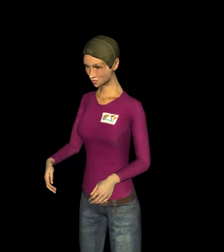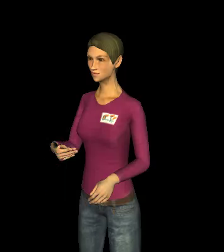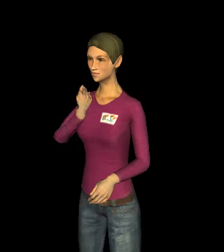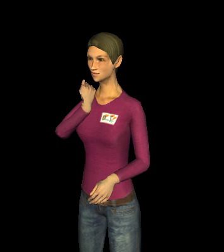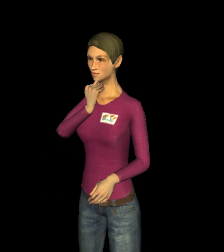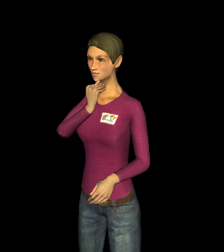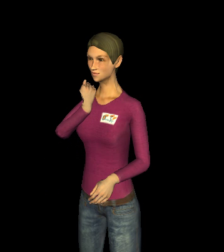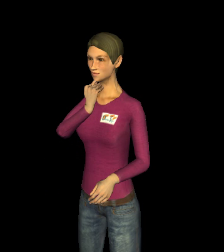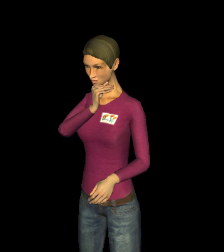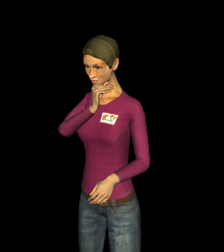شتاء